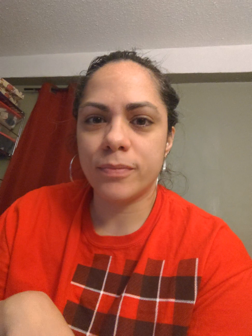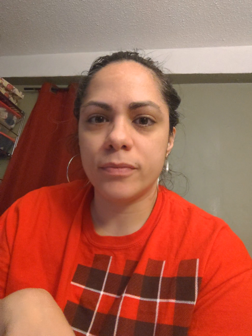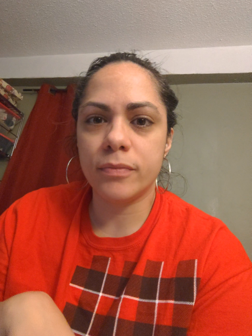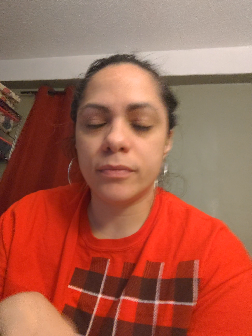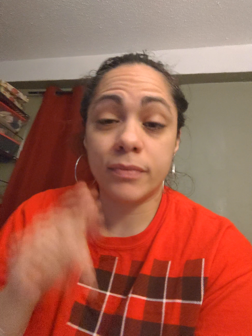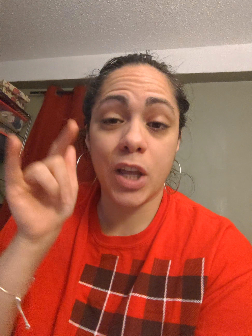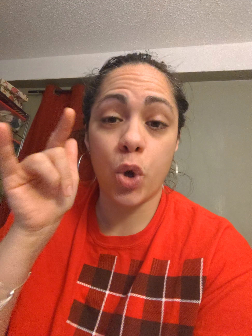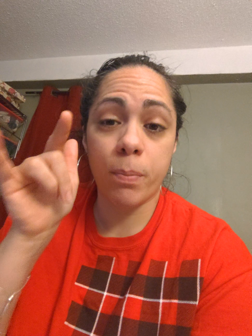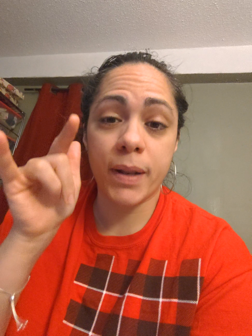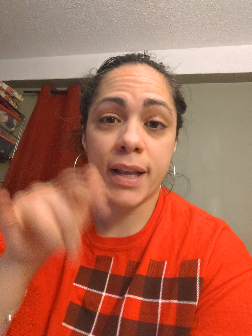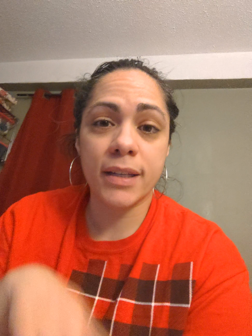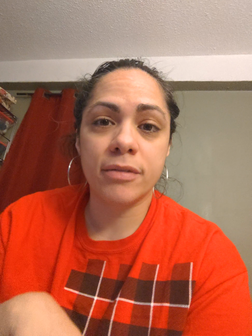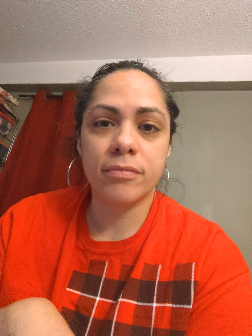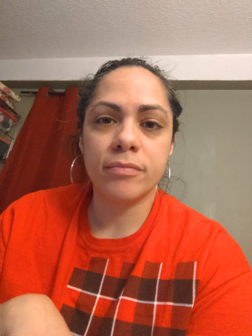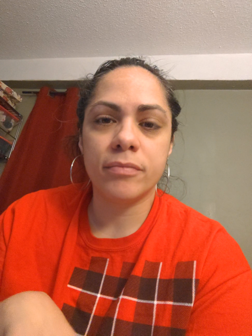airplane